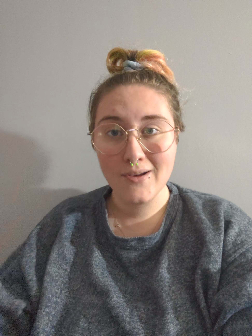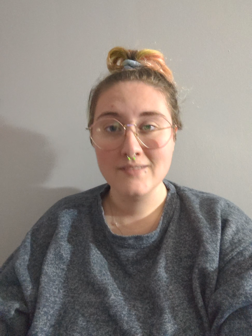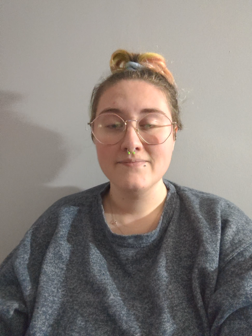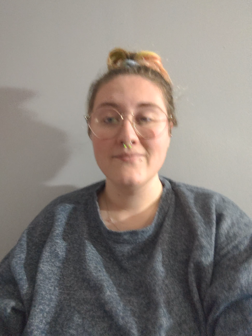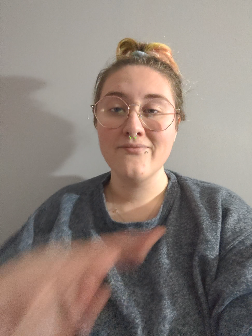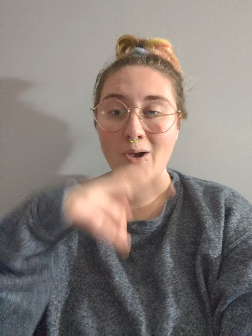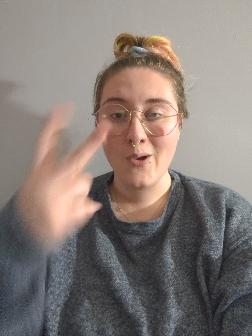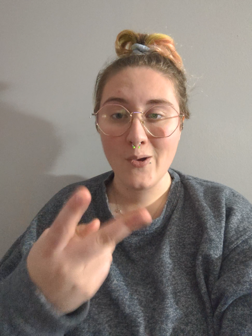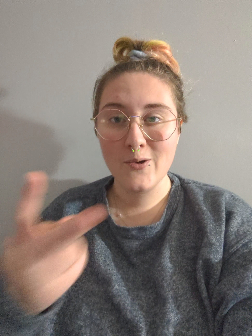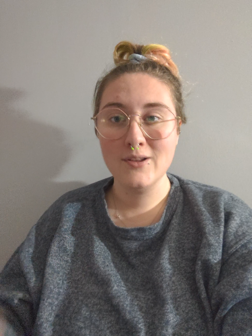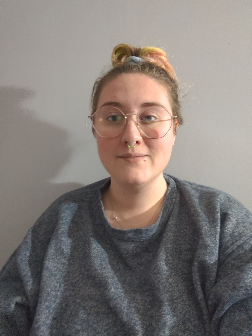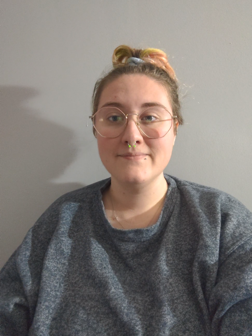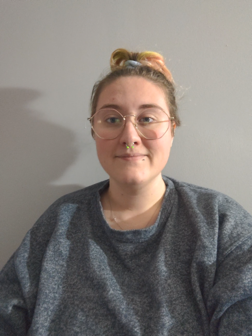fall